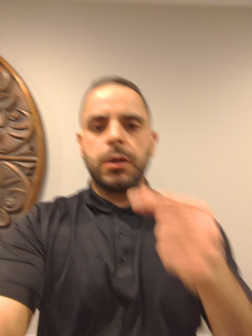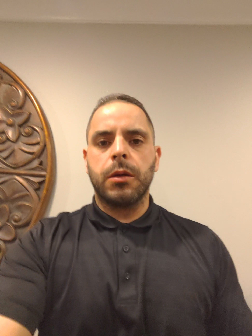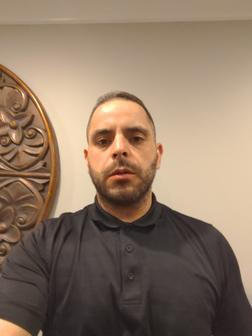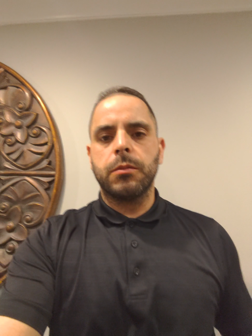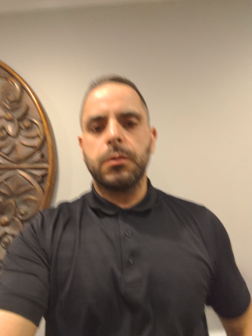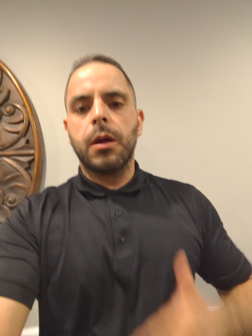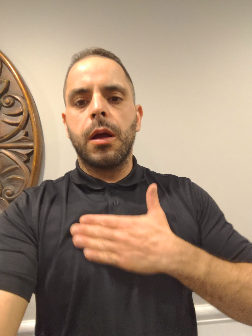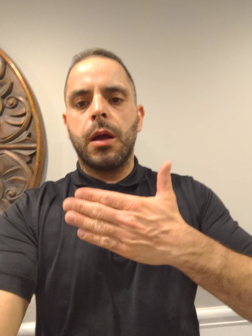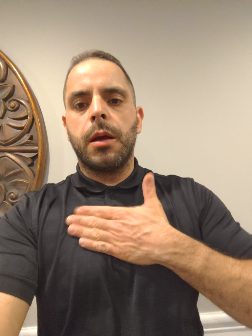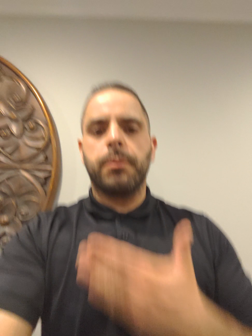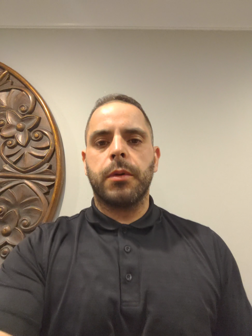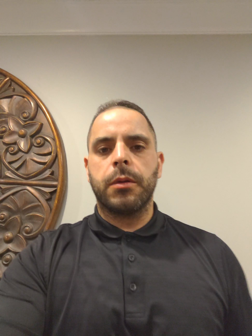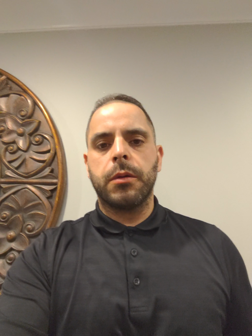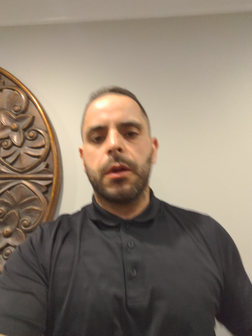happy